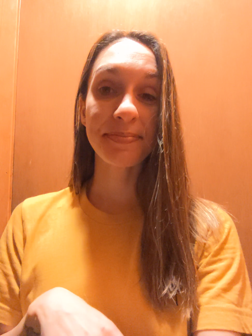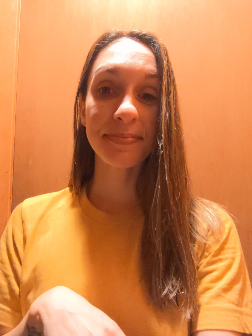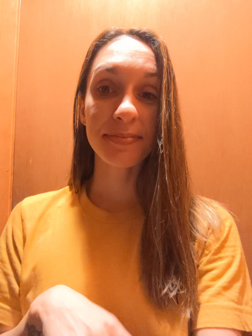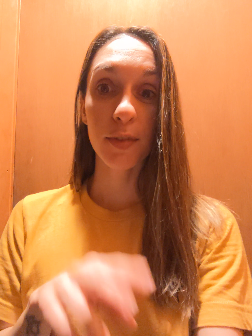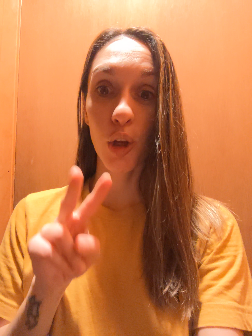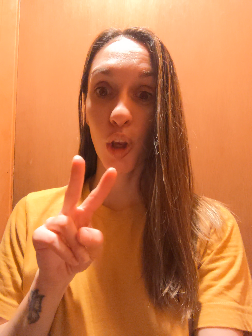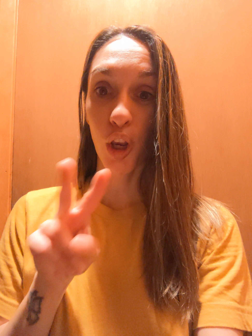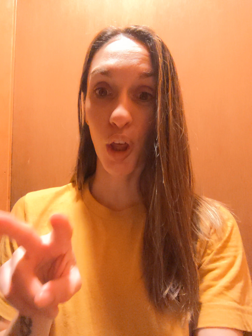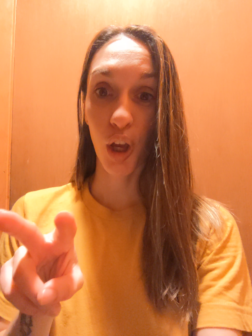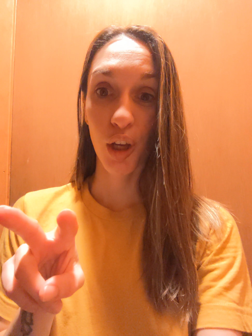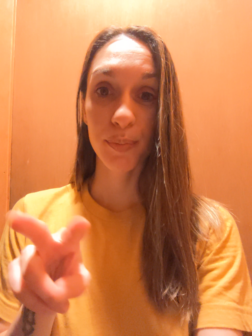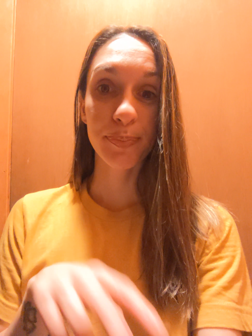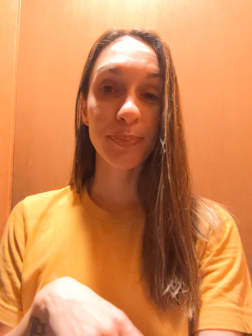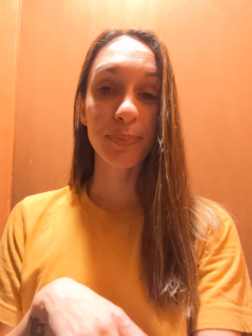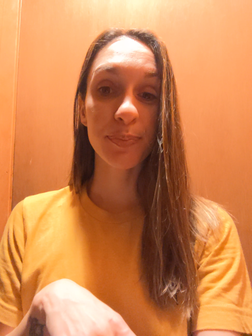look